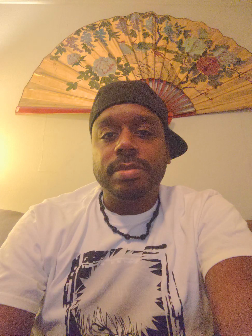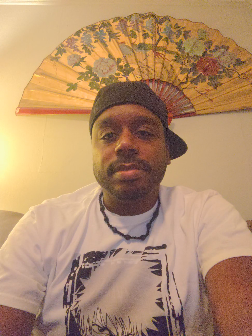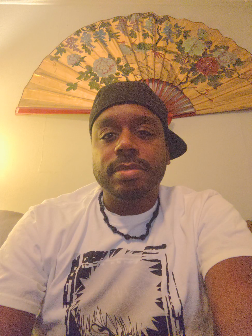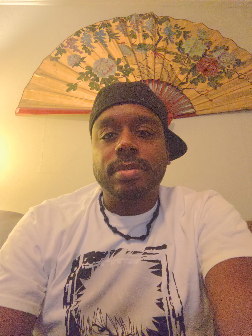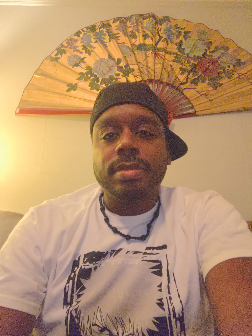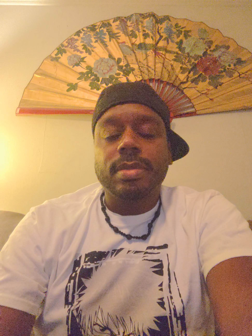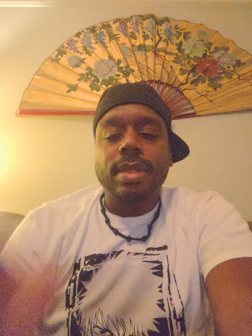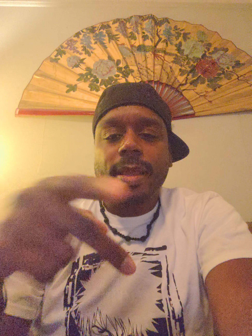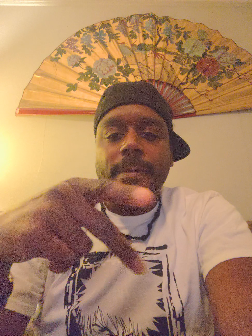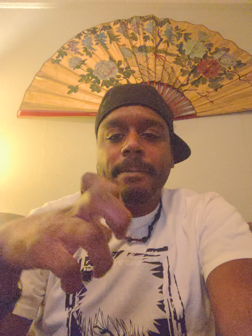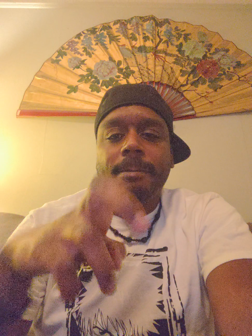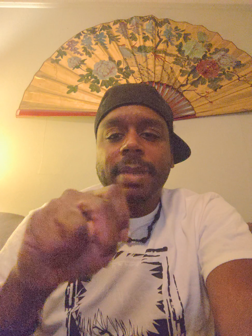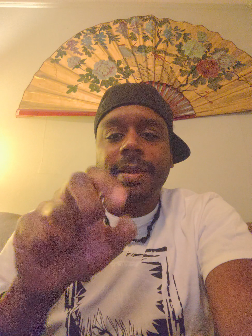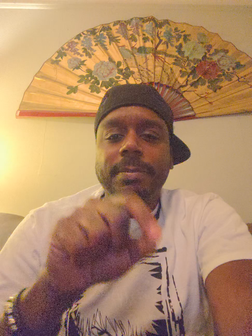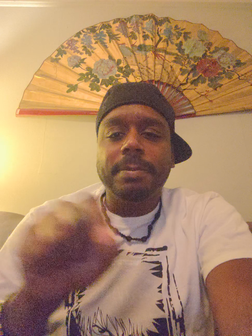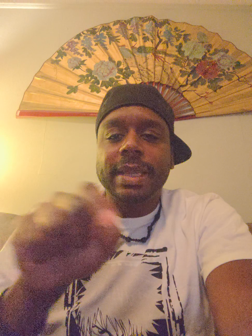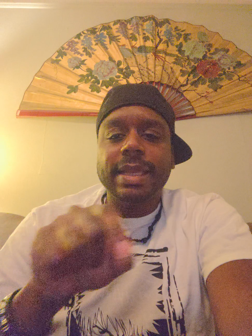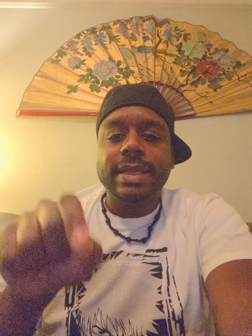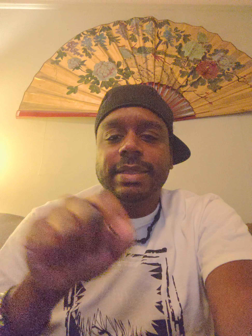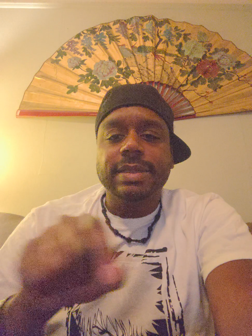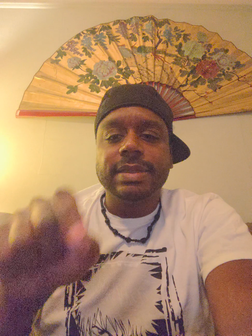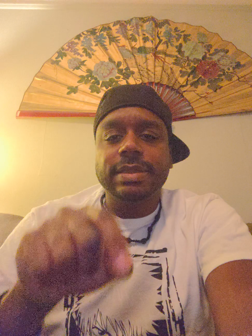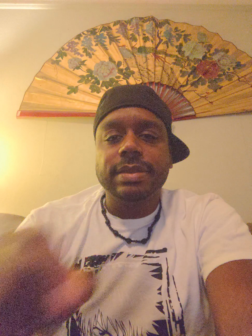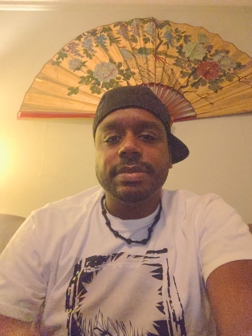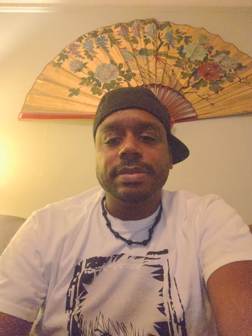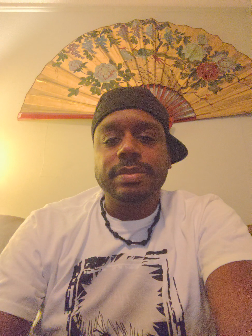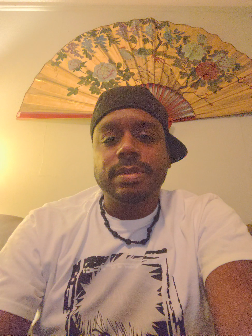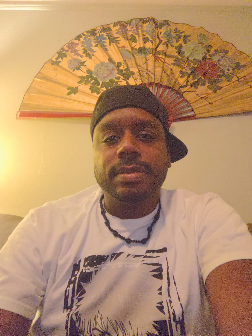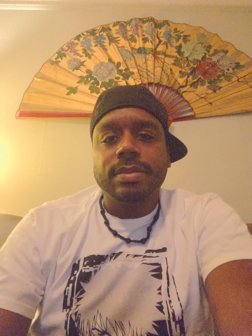pen